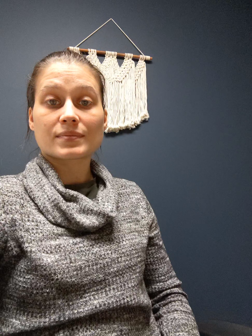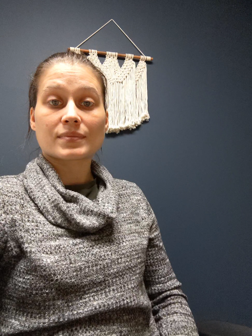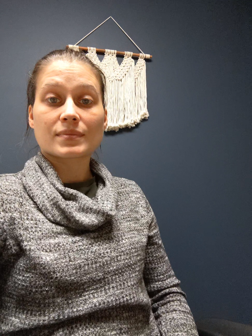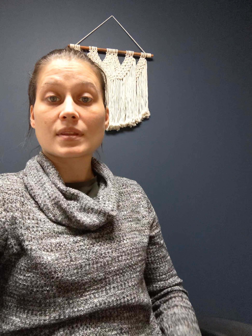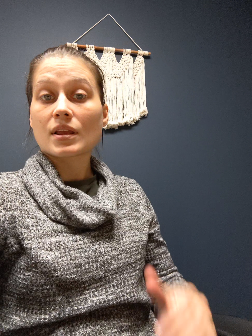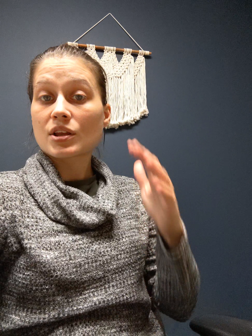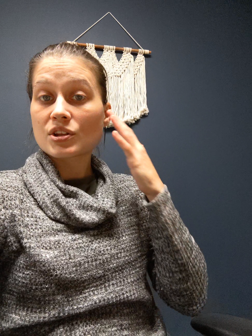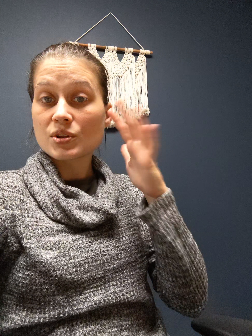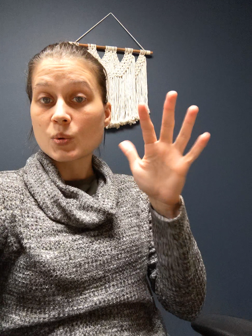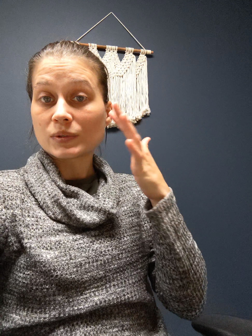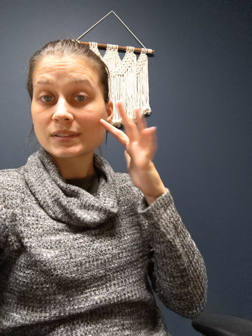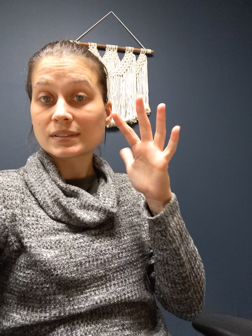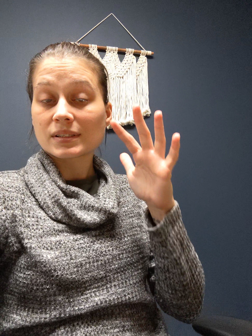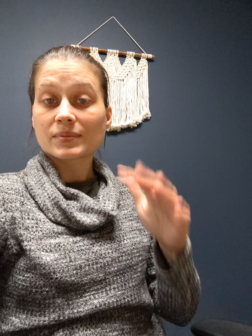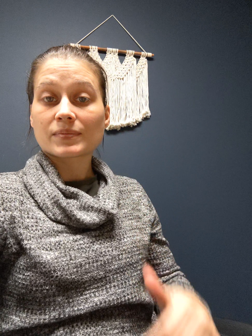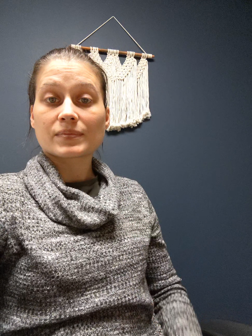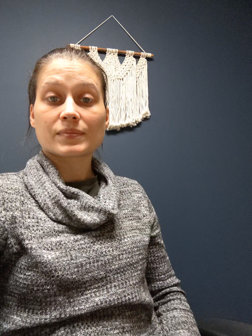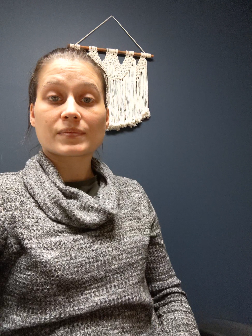noisy